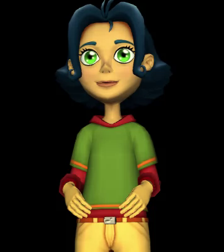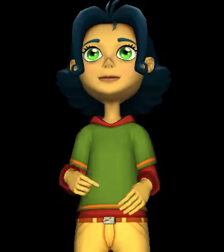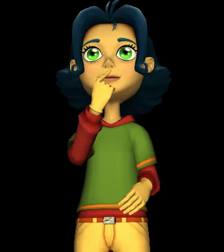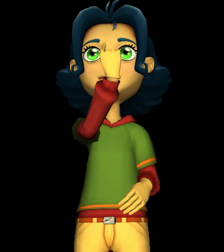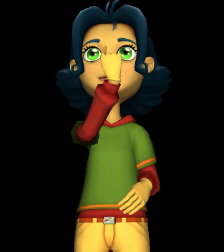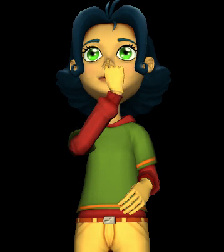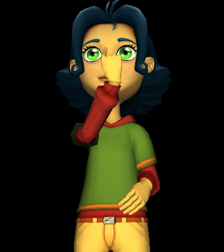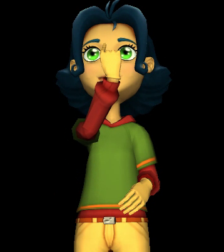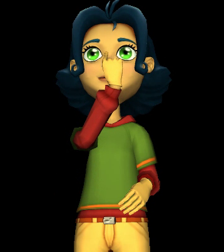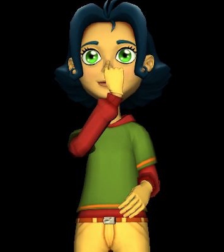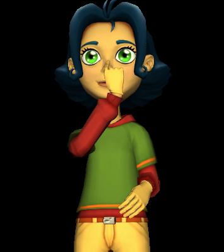أنف